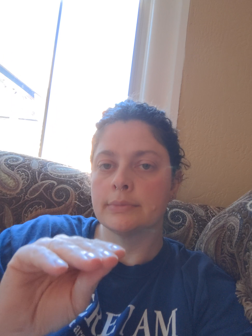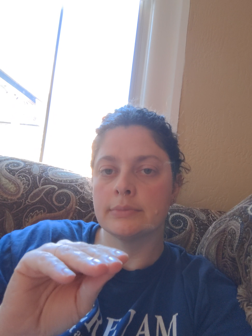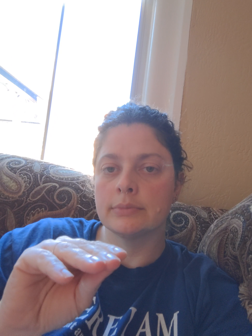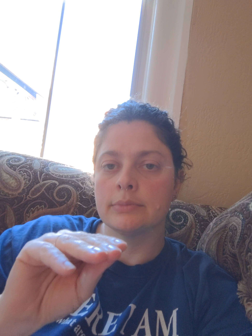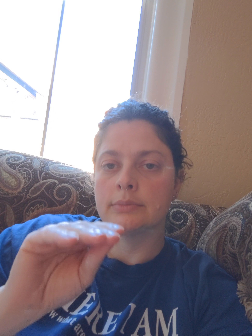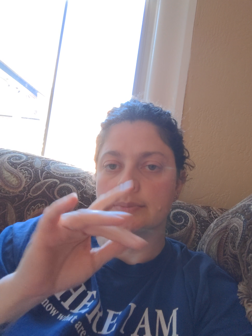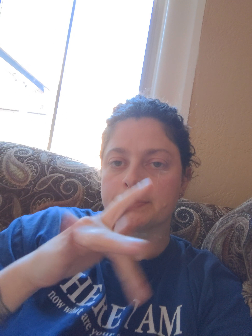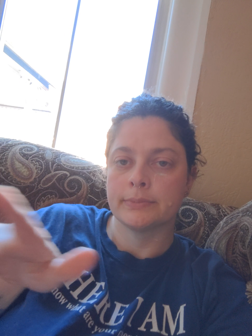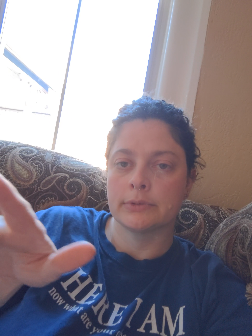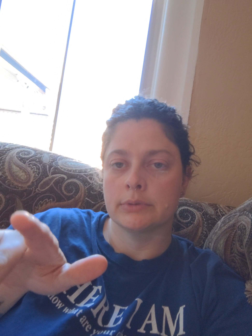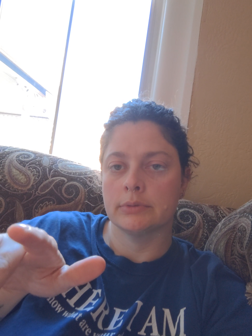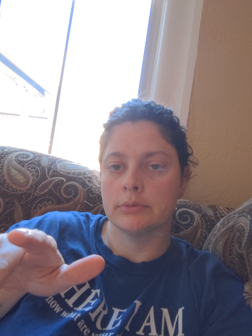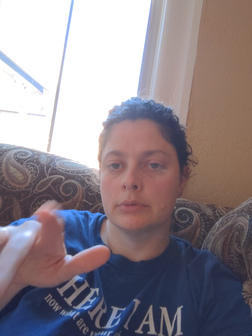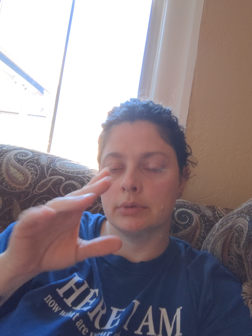empty